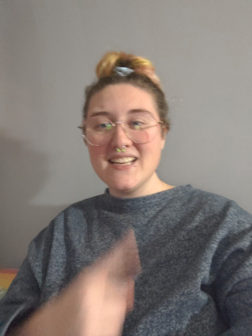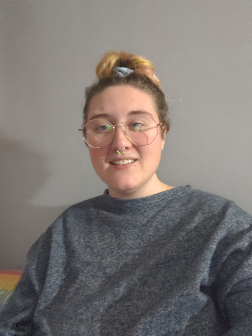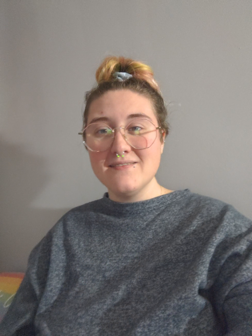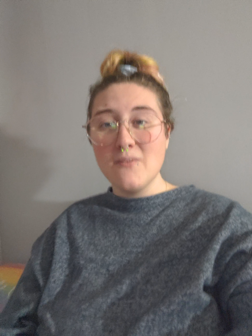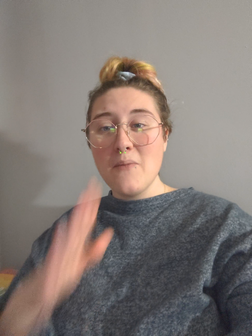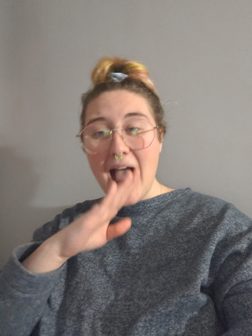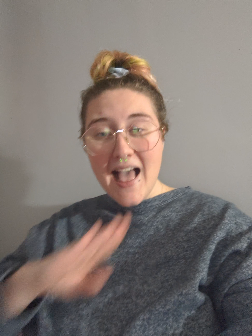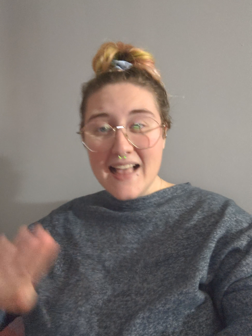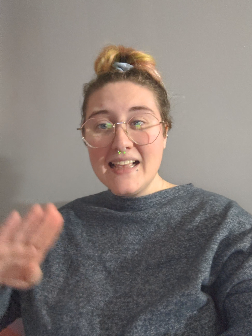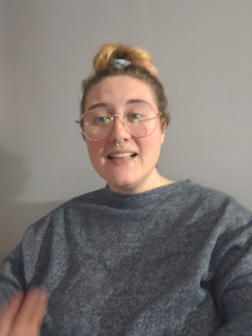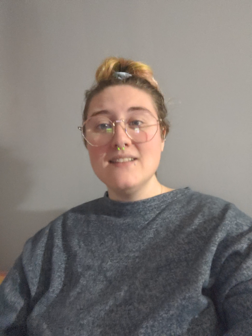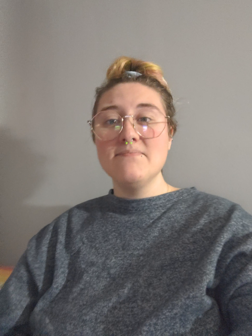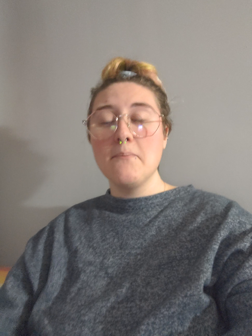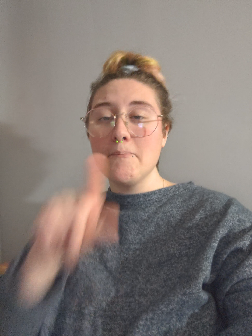quiet